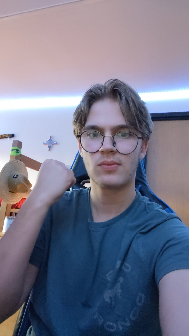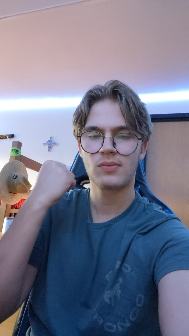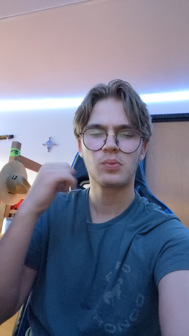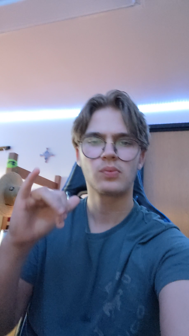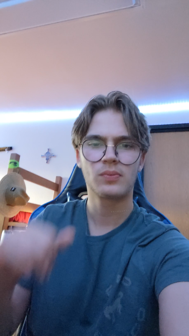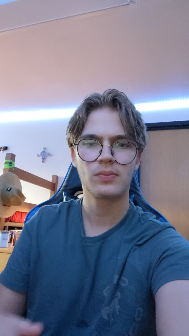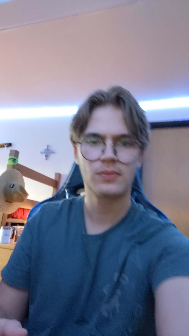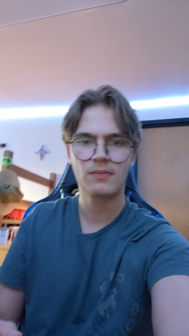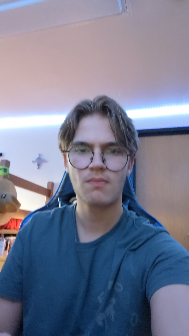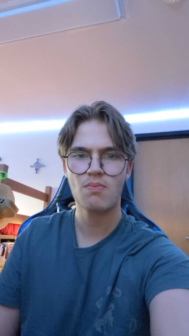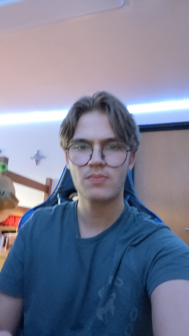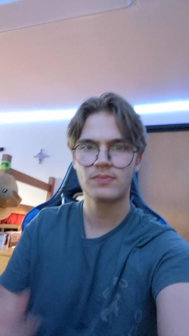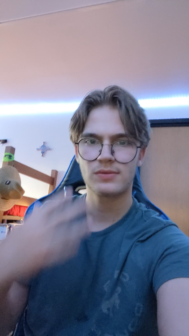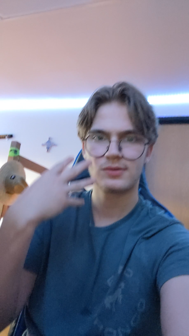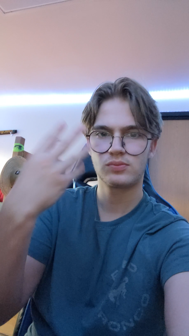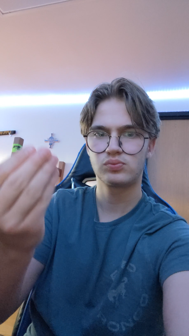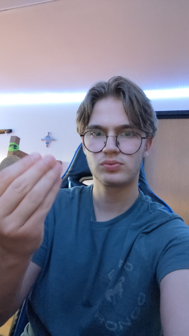got to